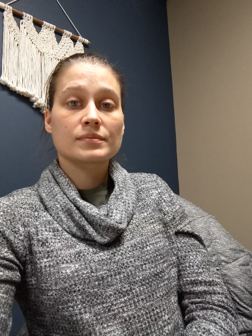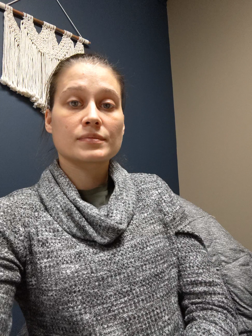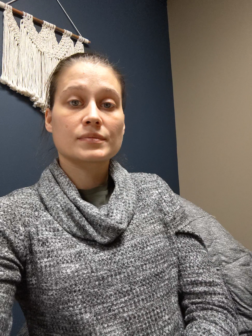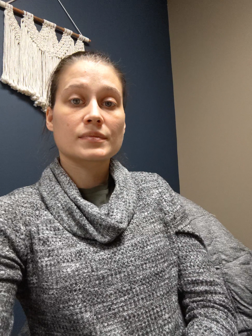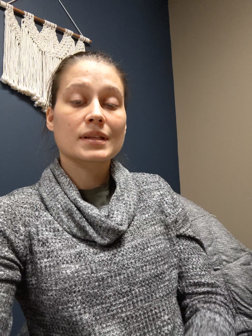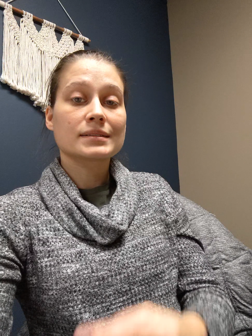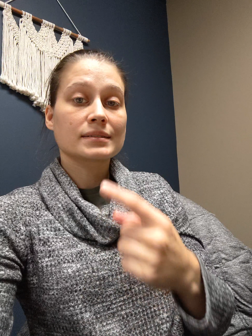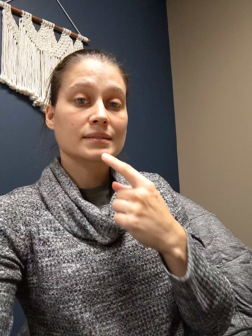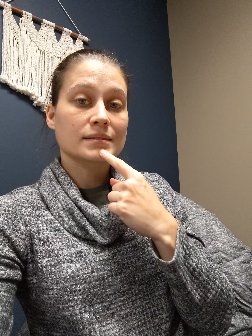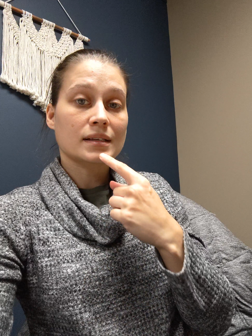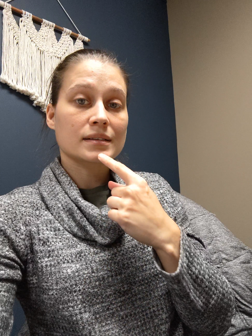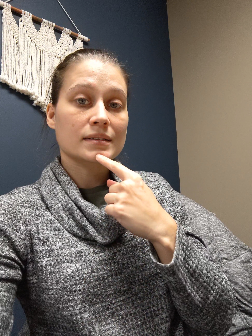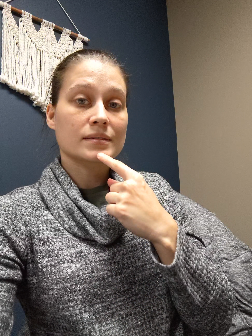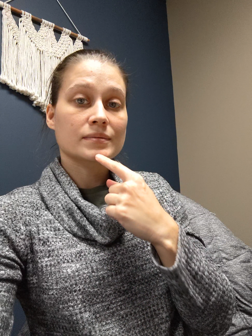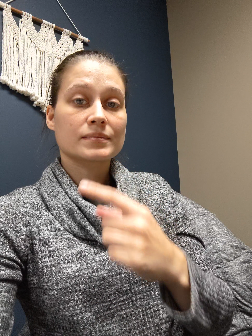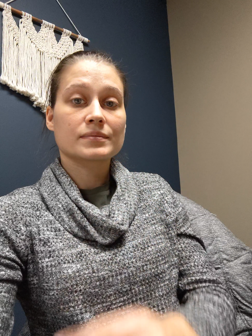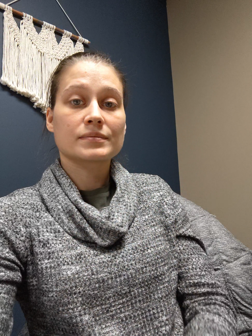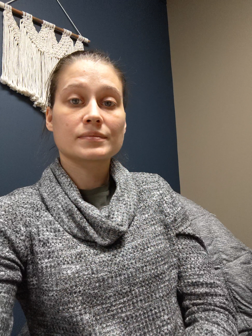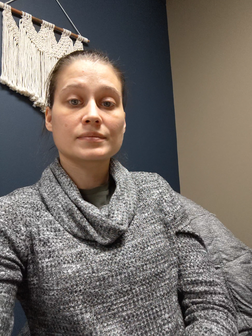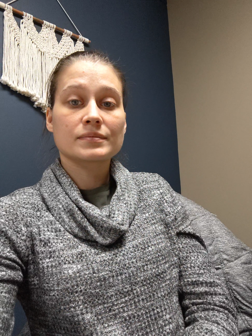say